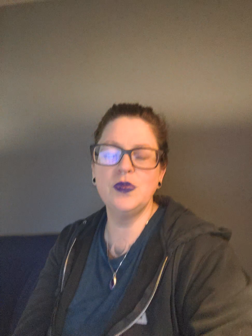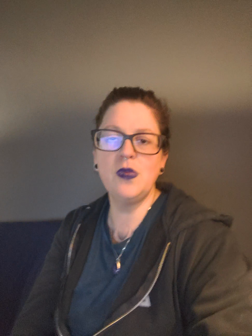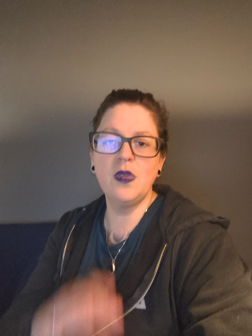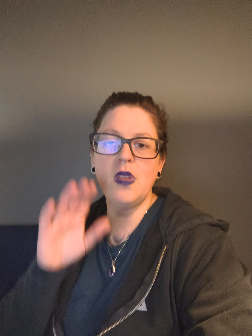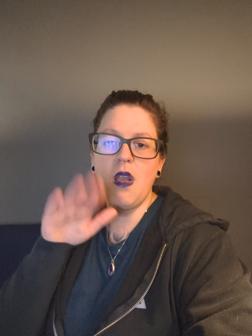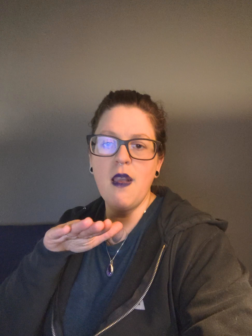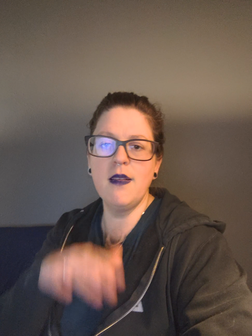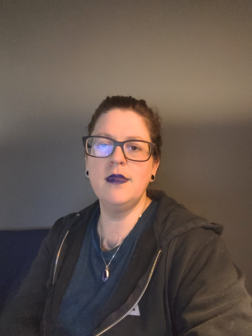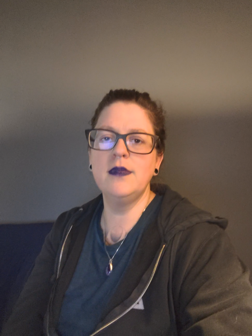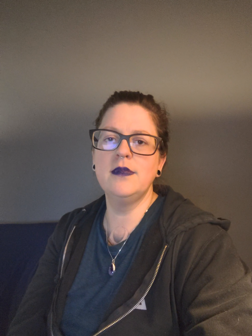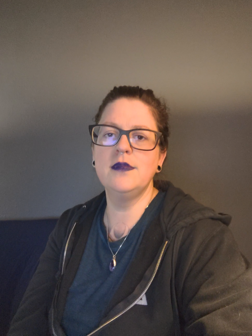on